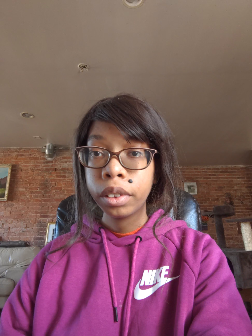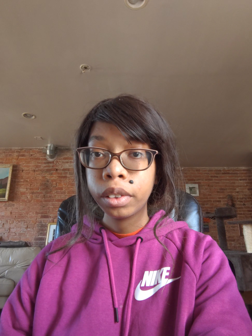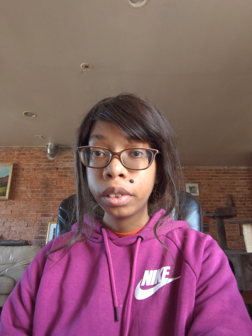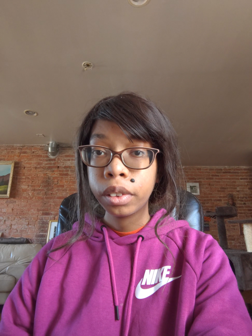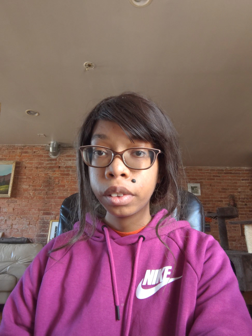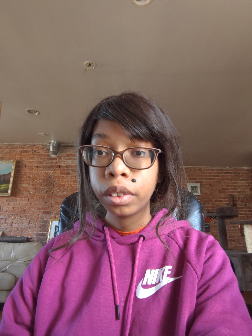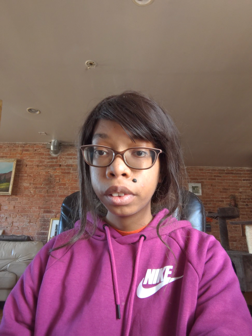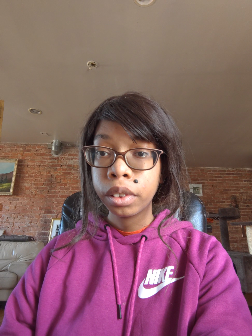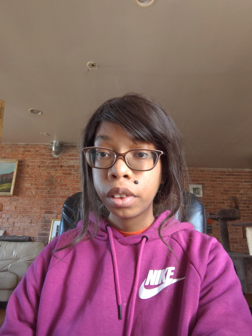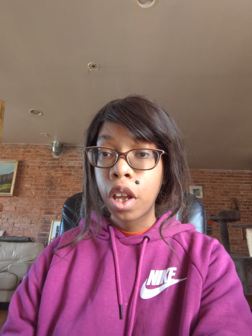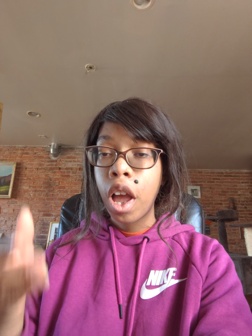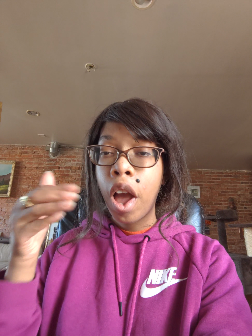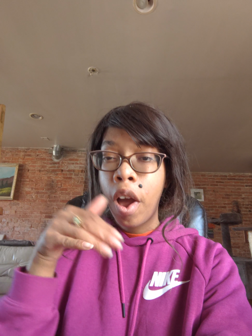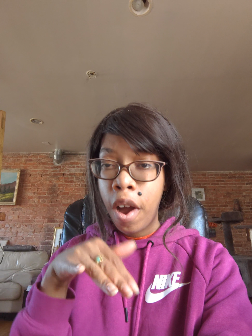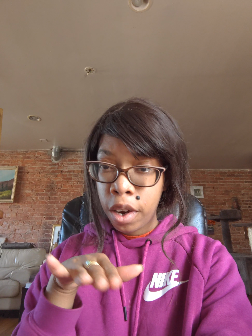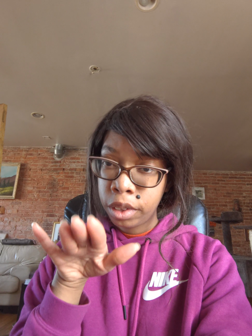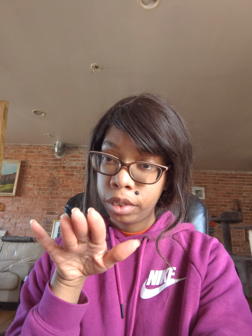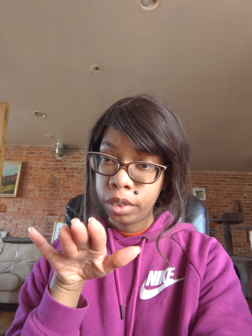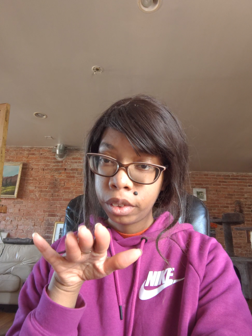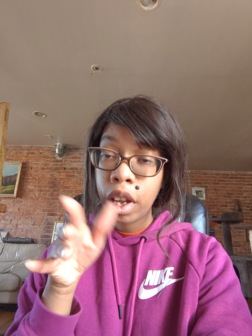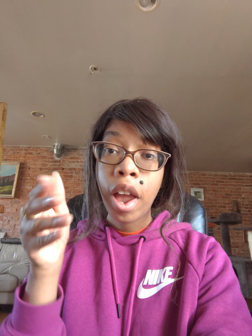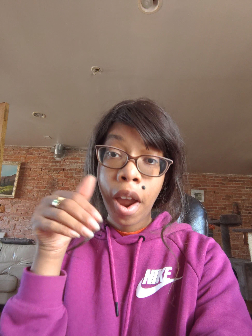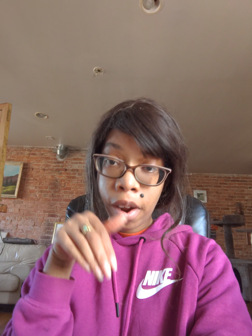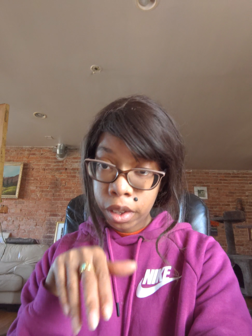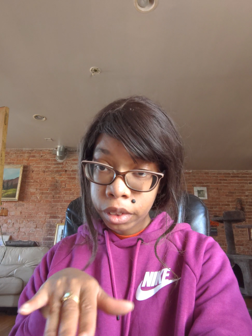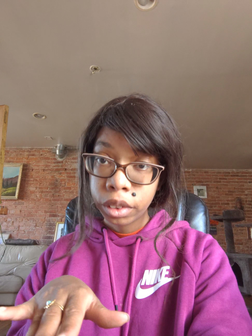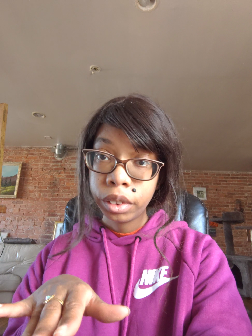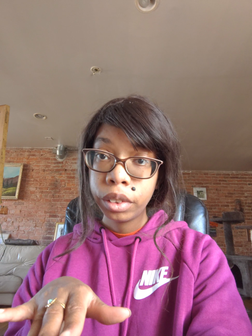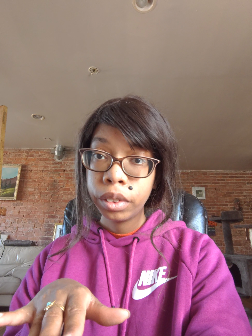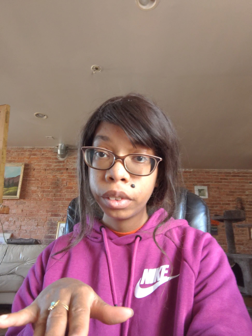into